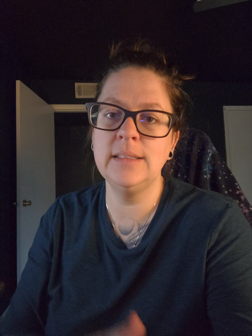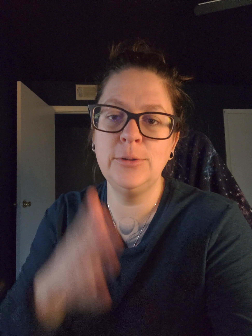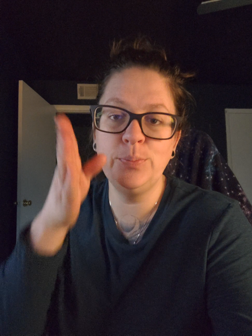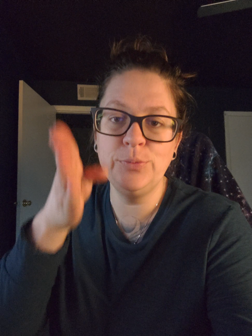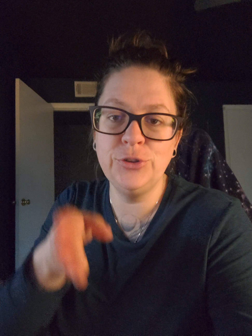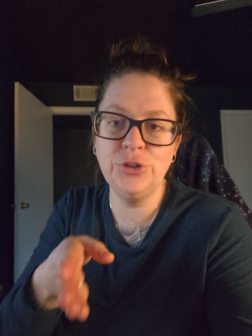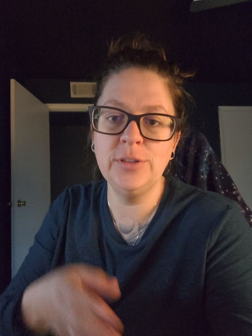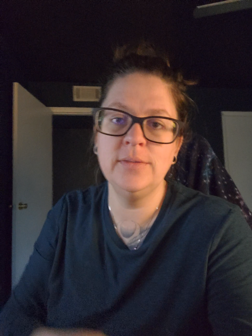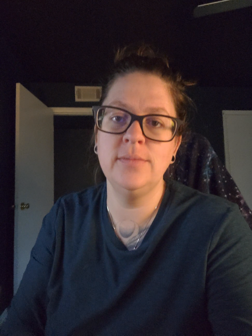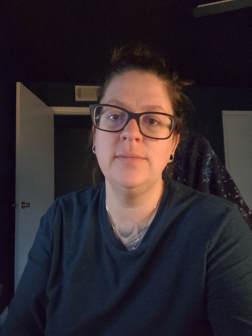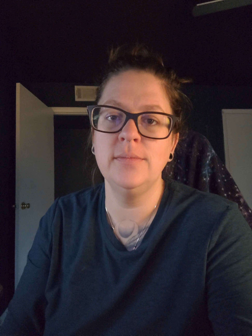person